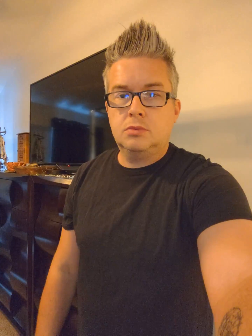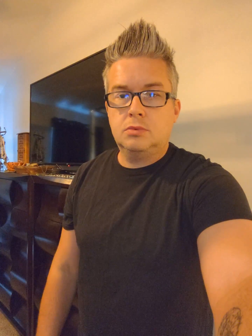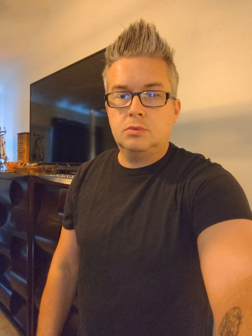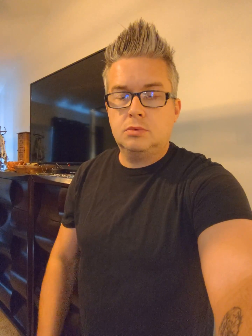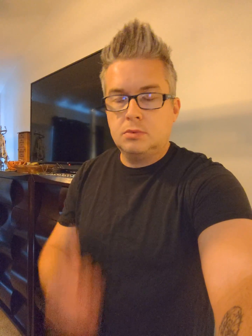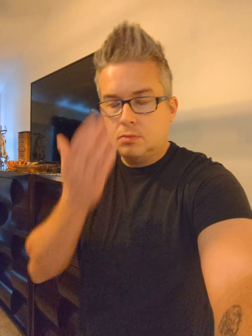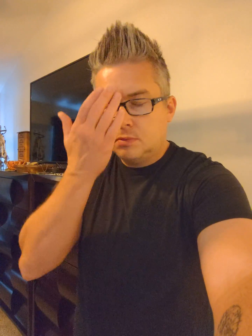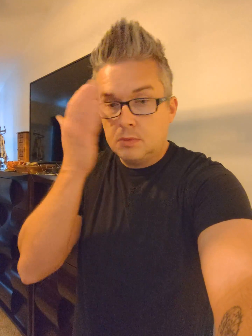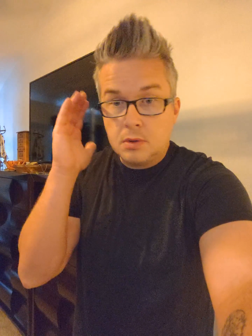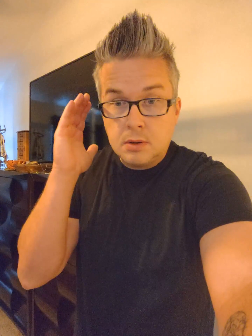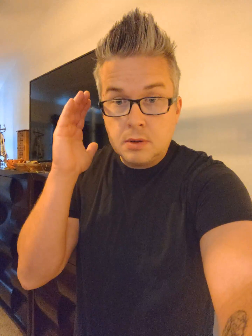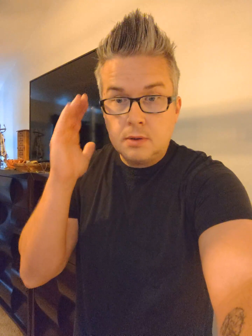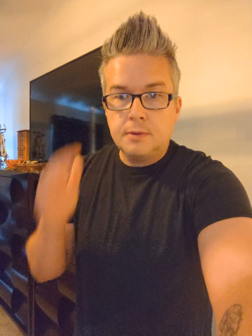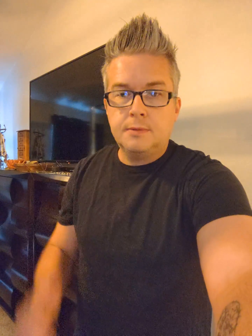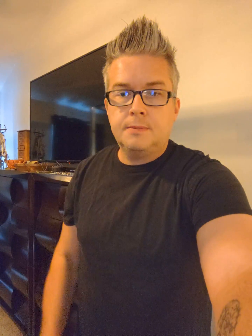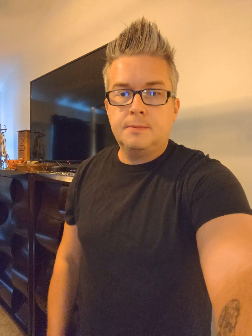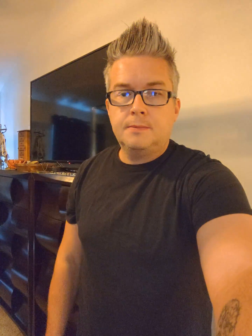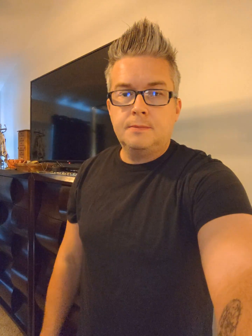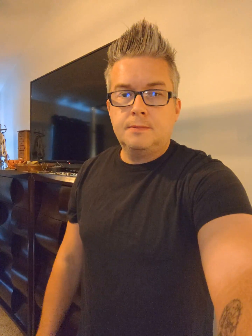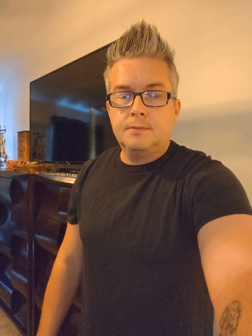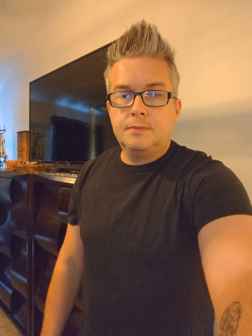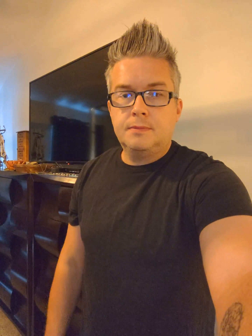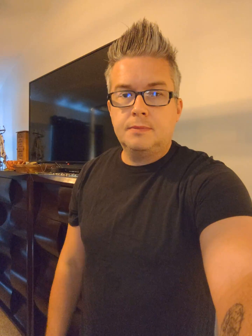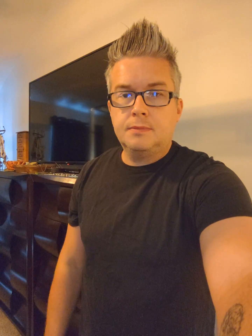peekaboo